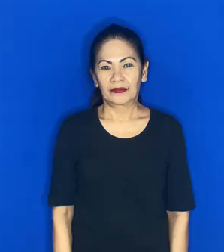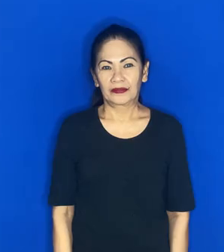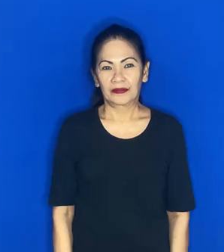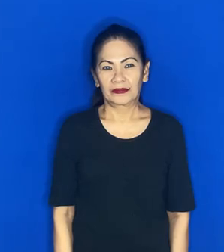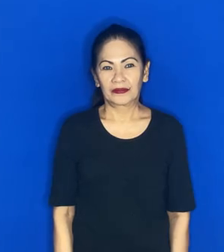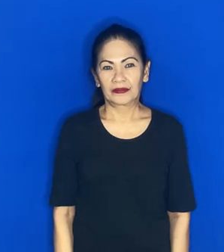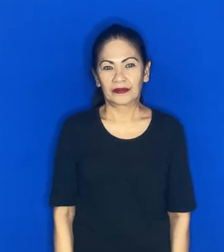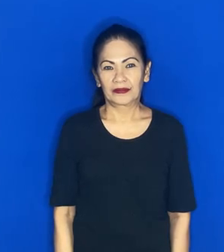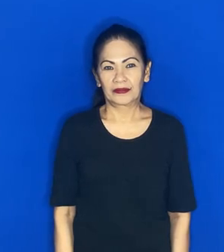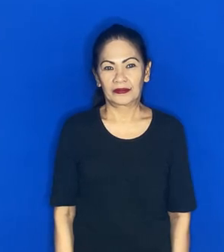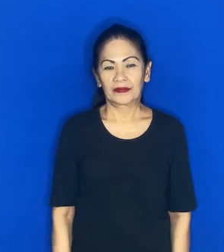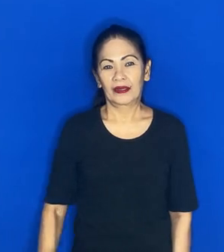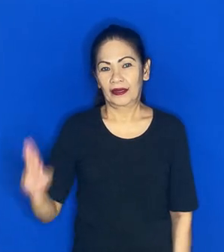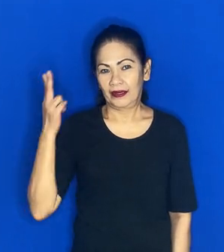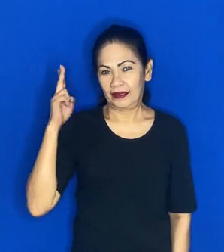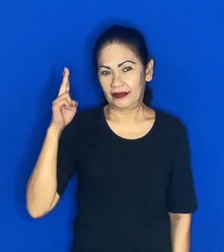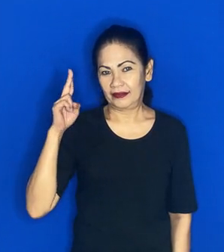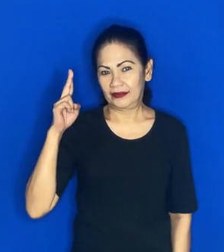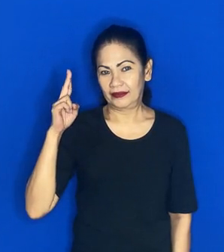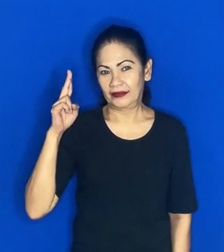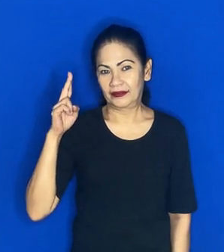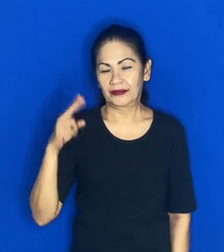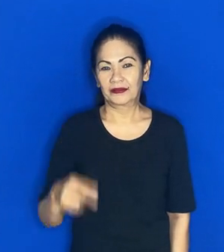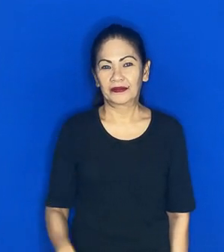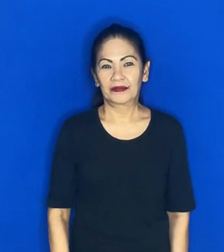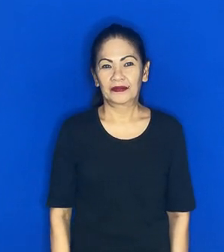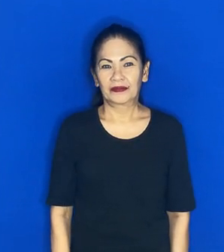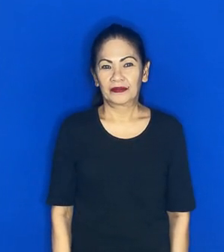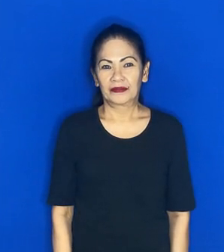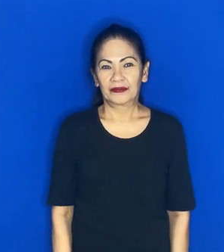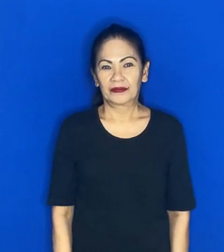uncle